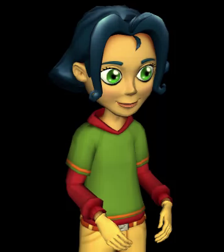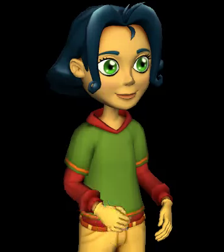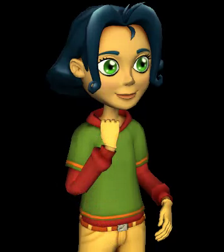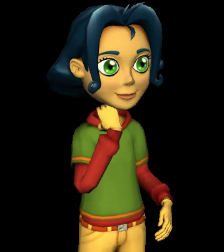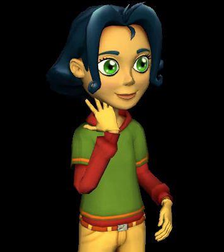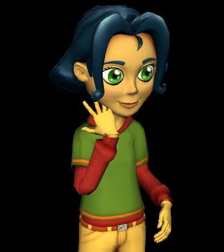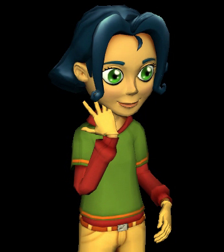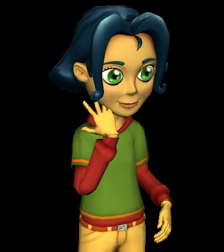أبيض